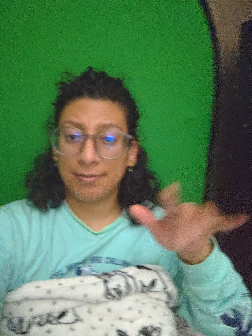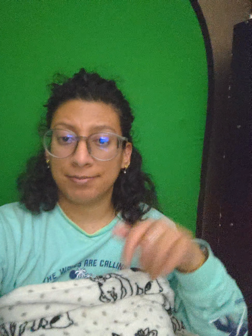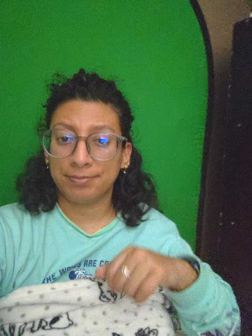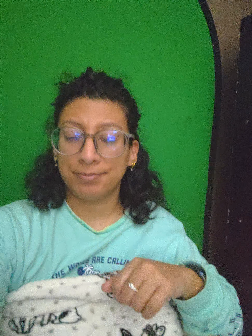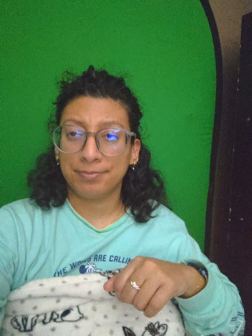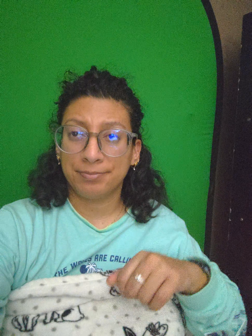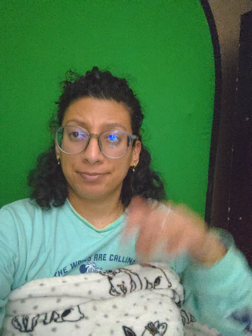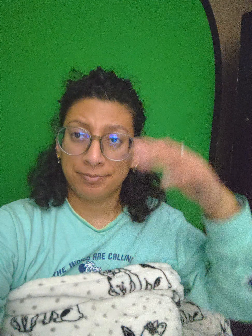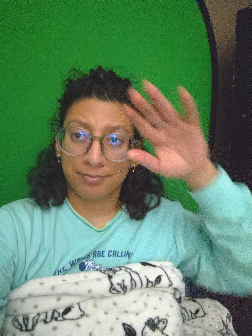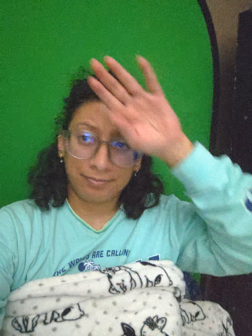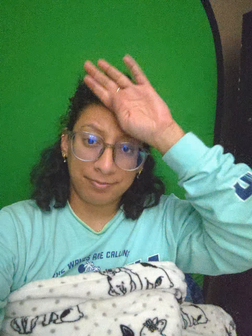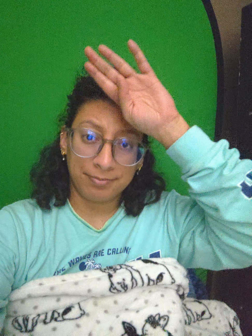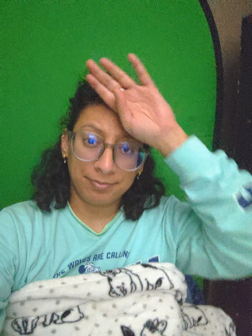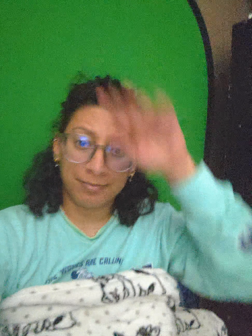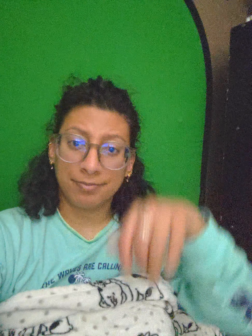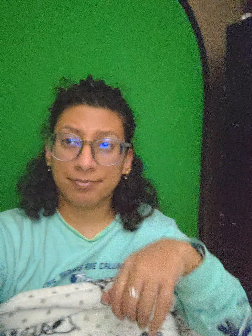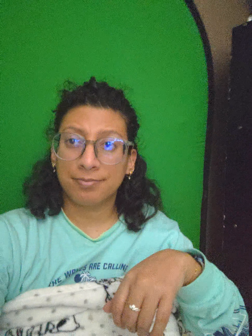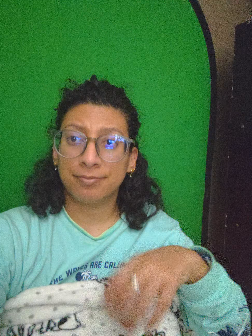fireman